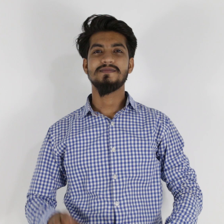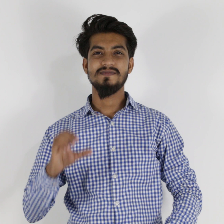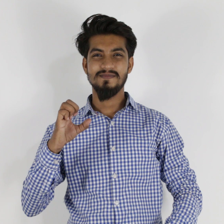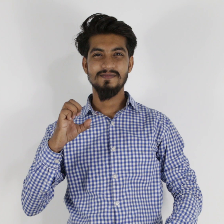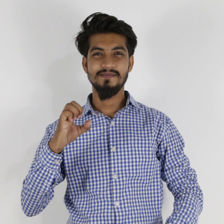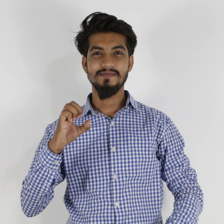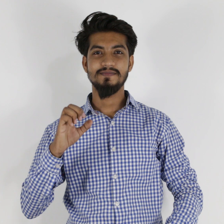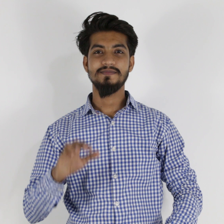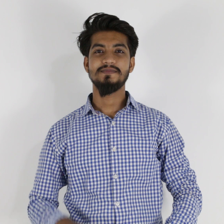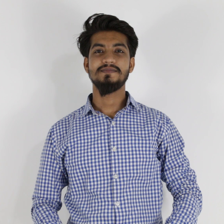stiff